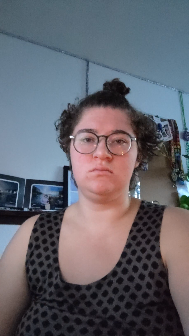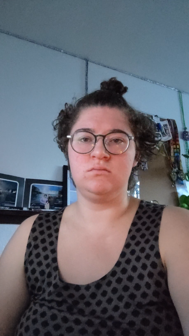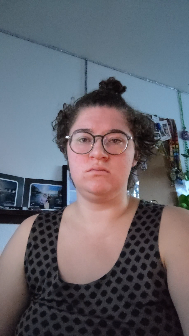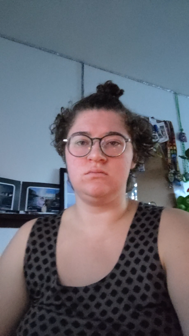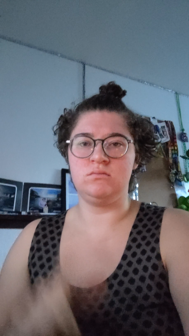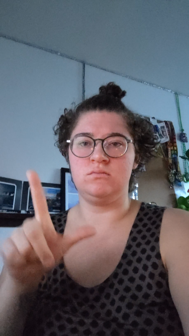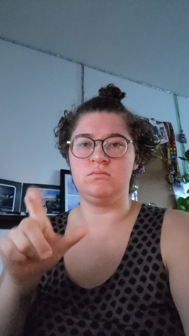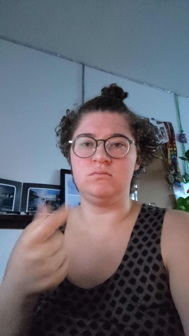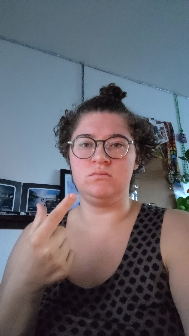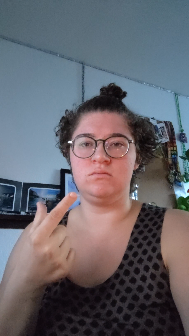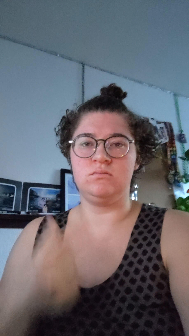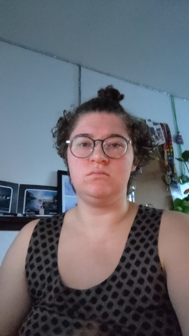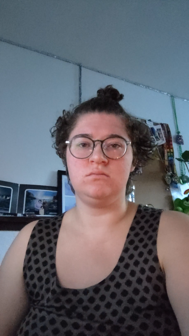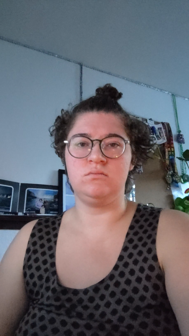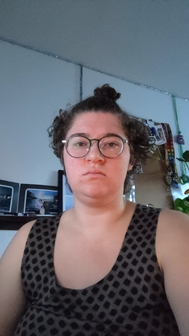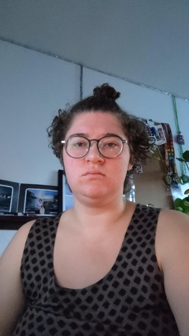leg